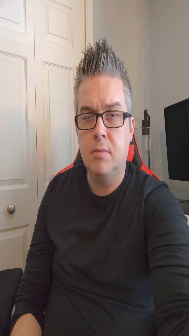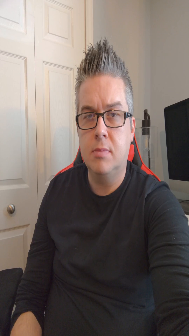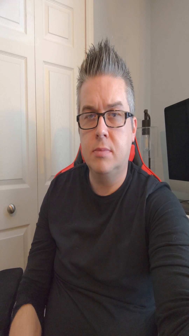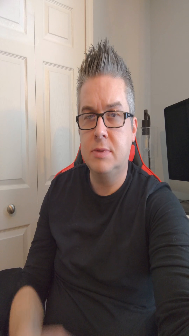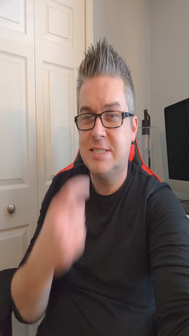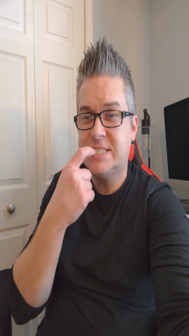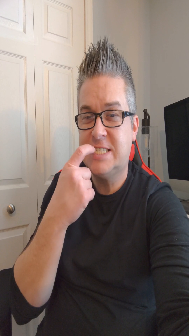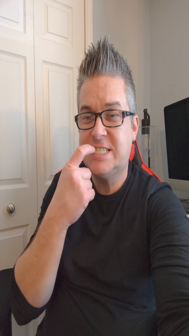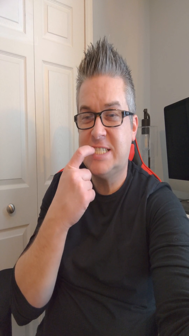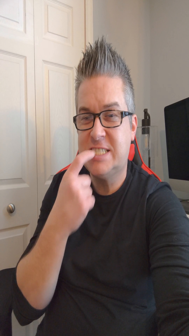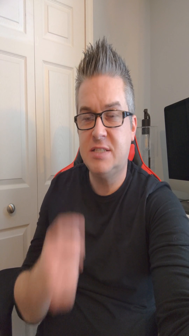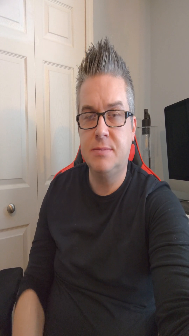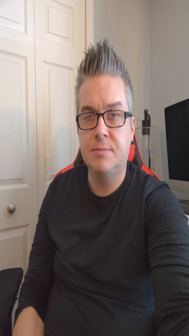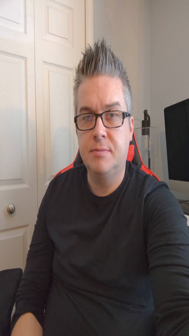window